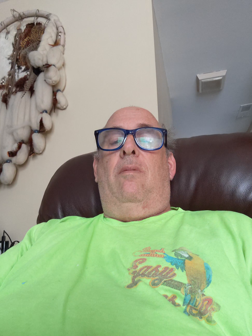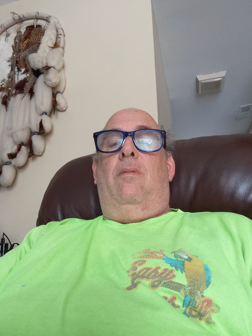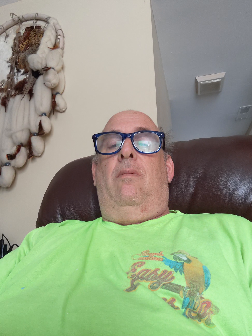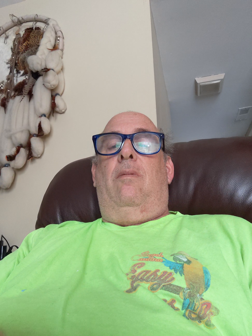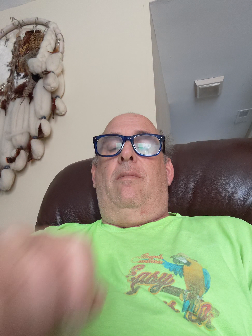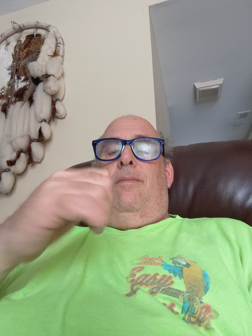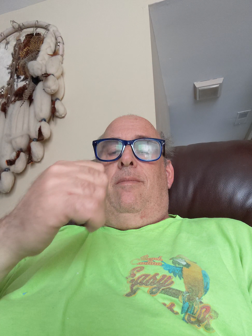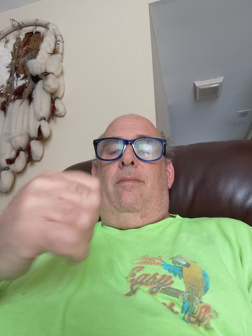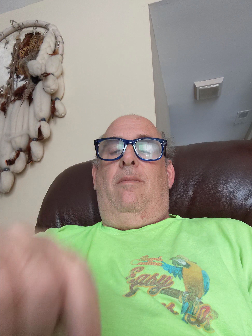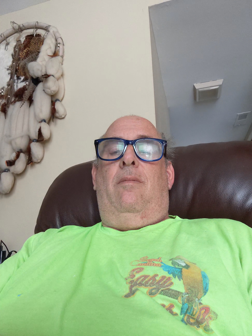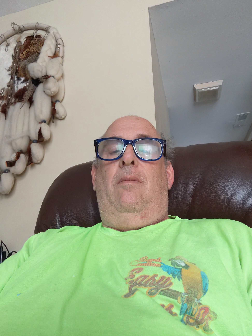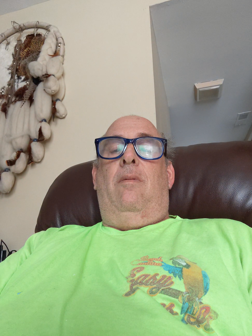make